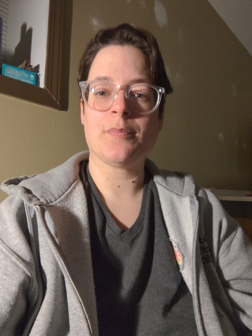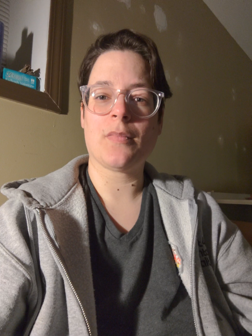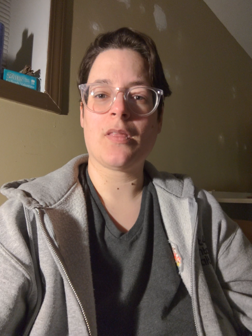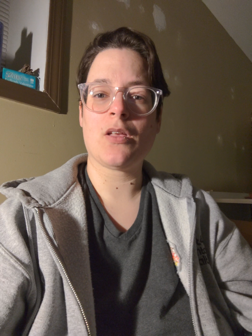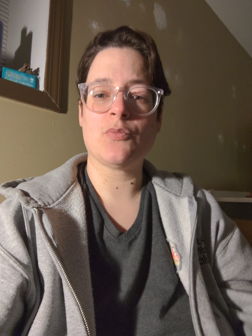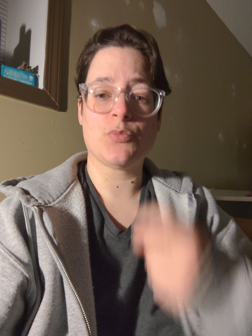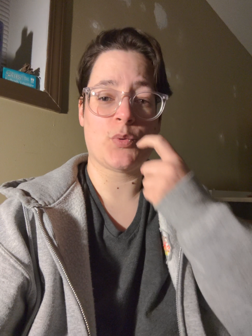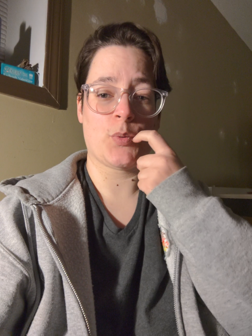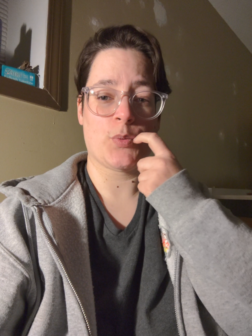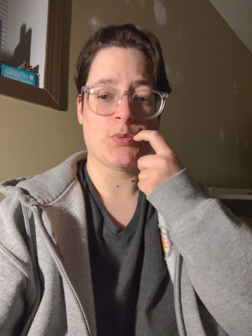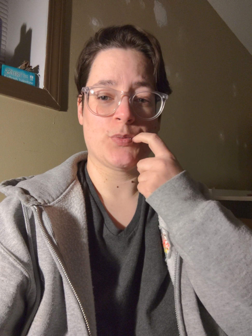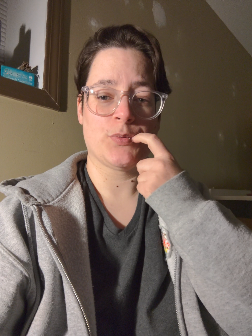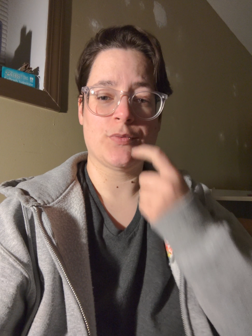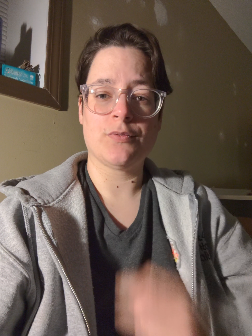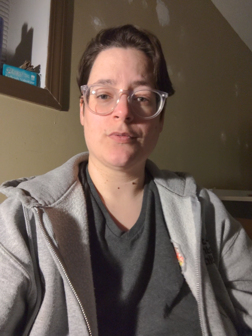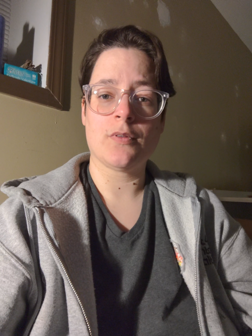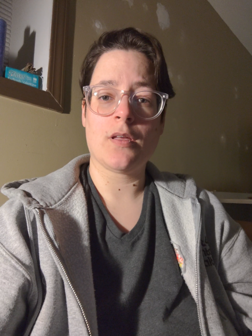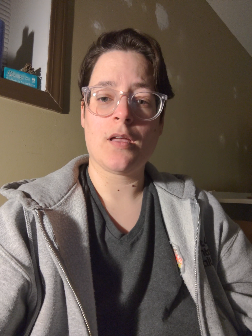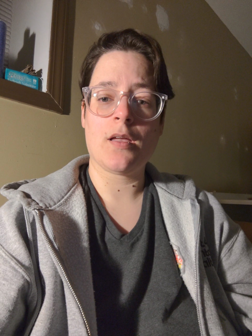tooth